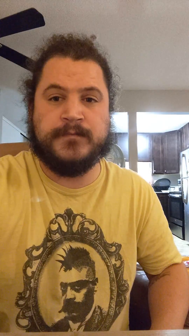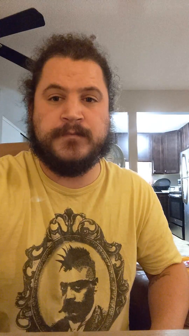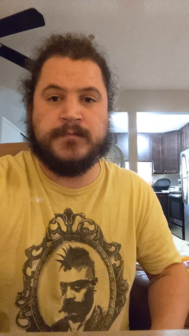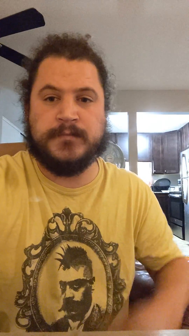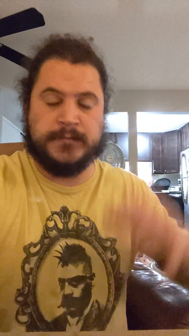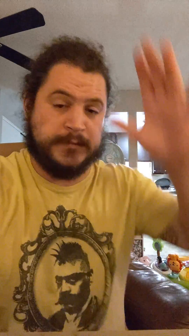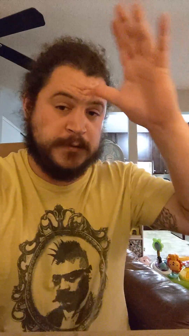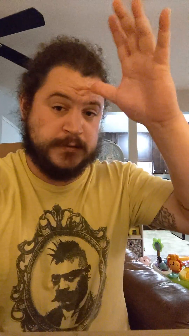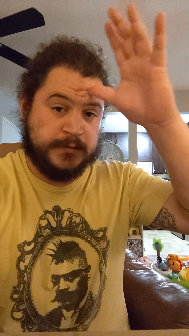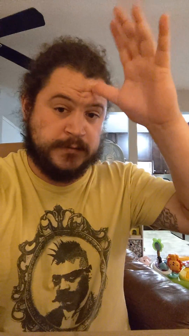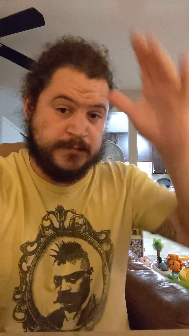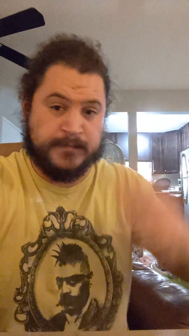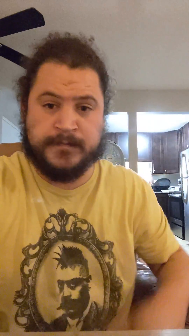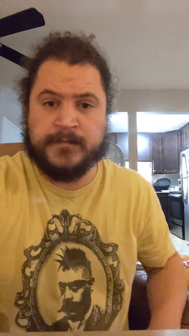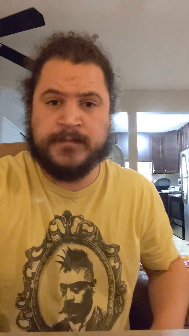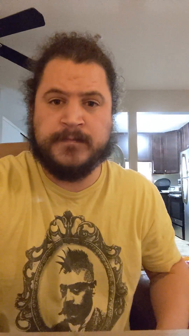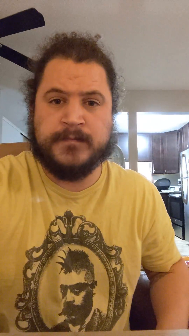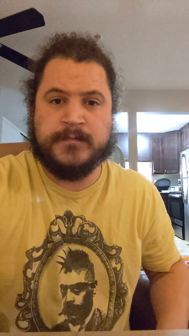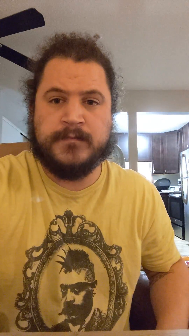daddy